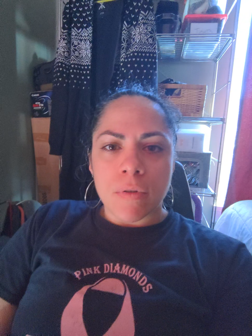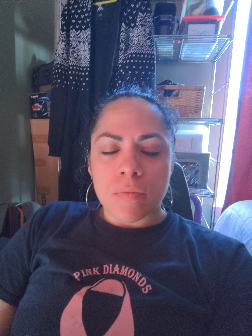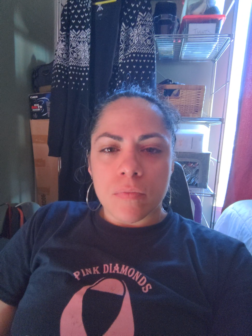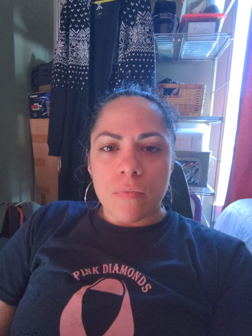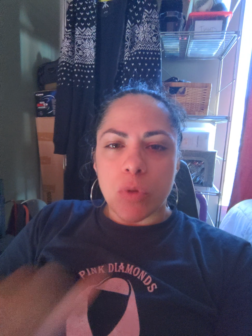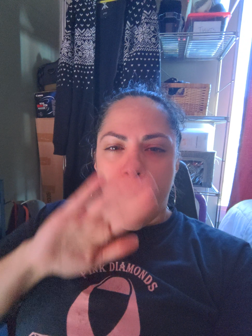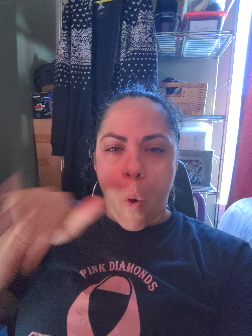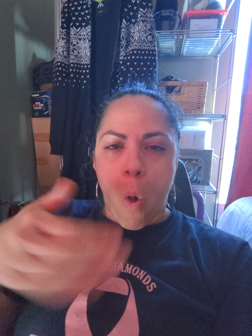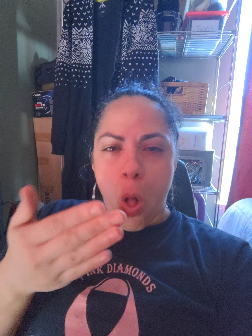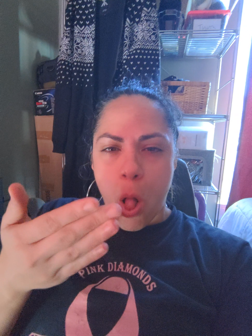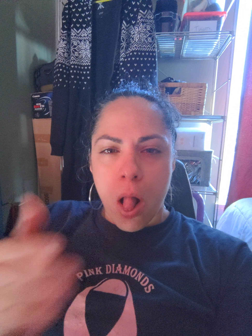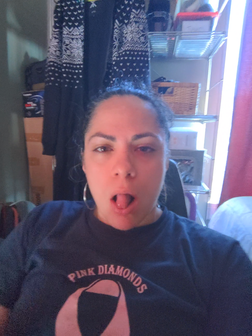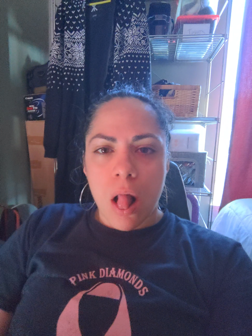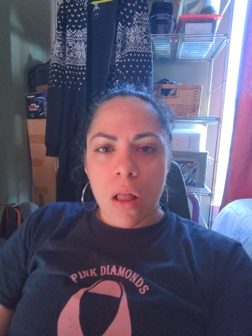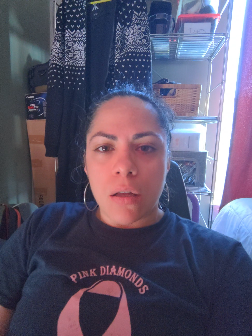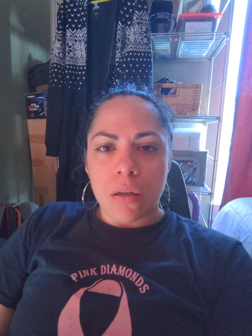all